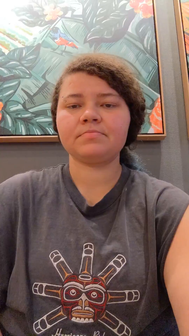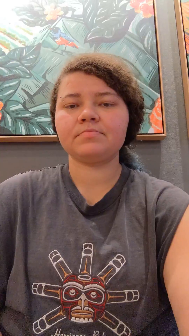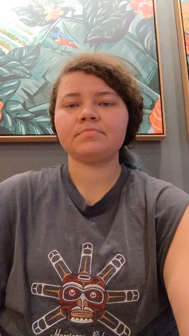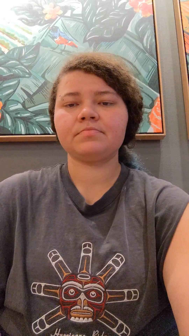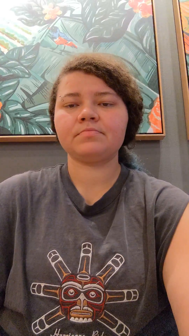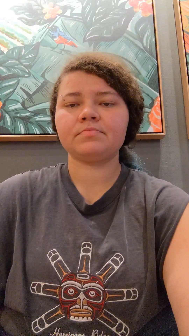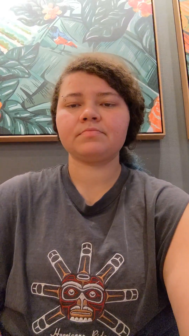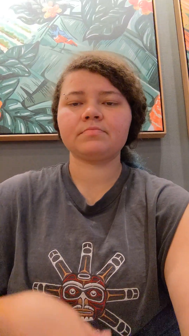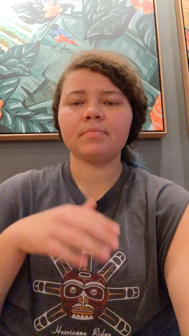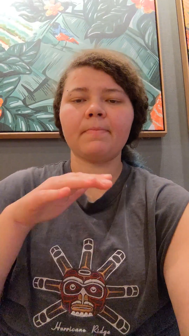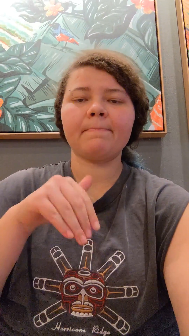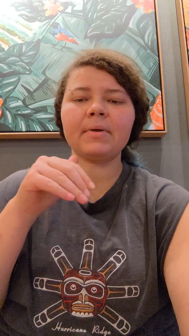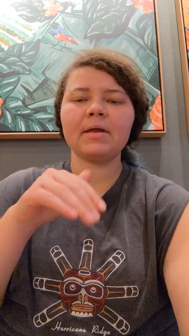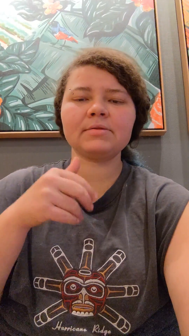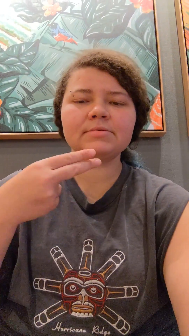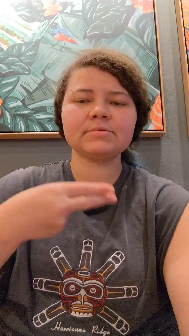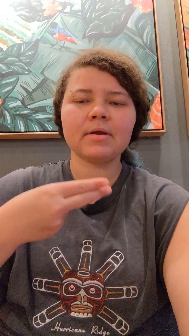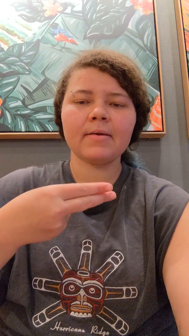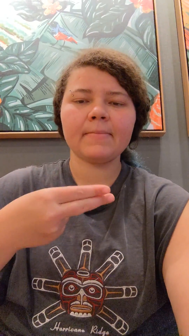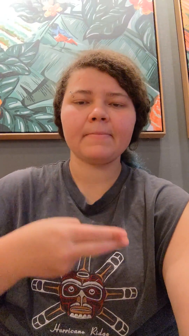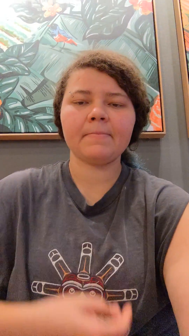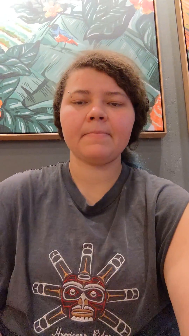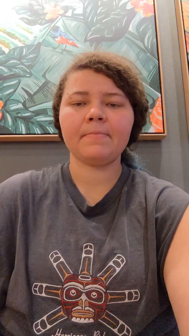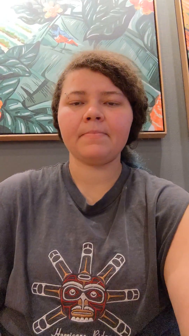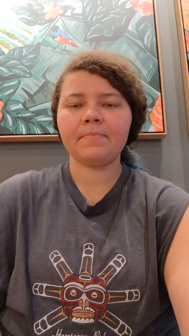pet's name